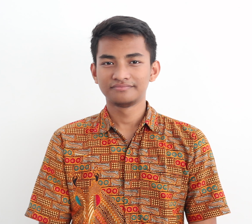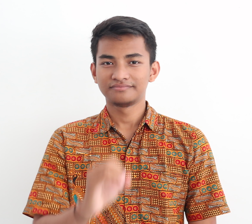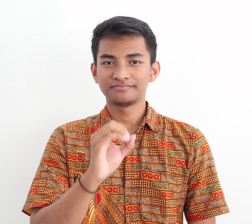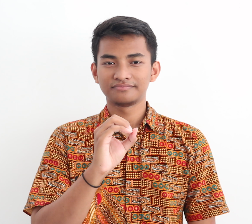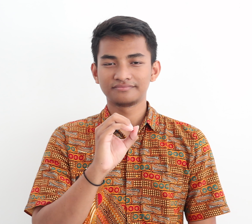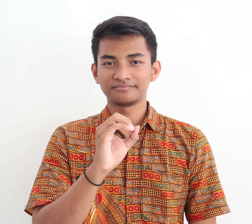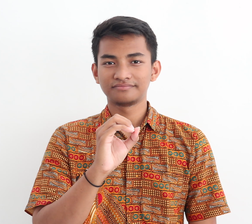O